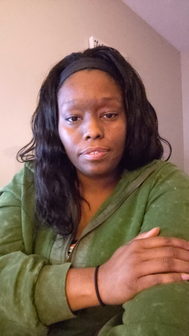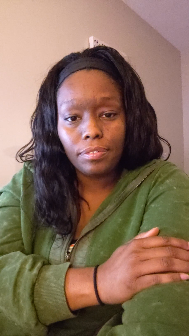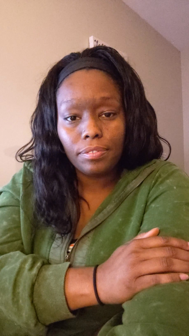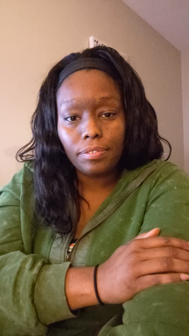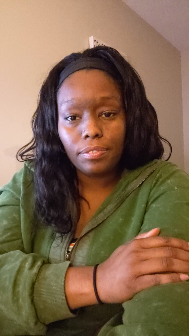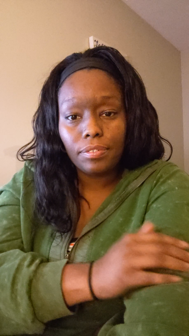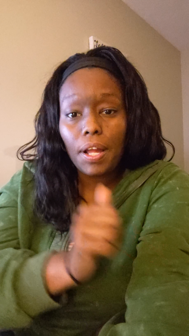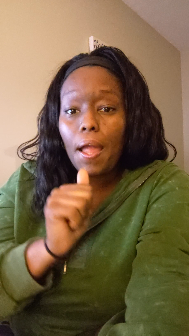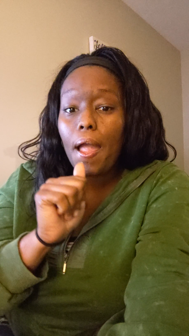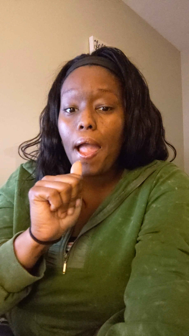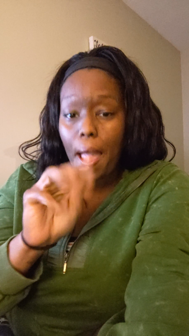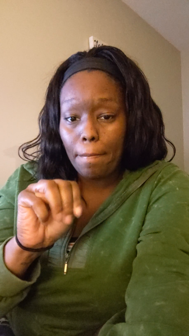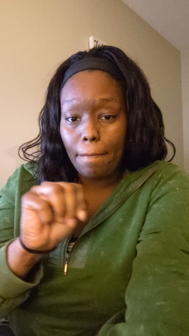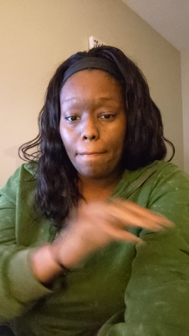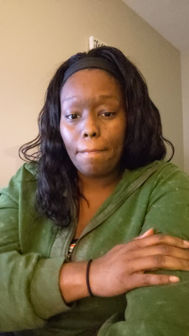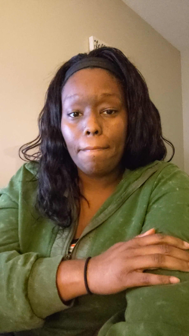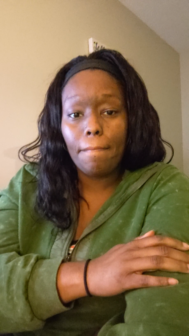am